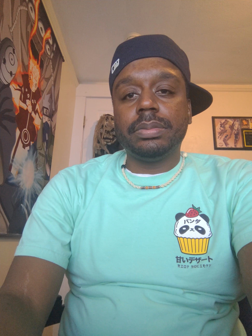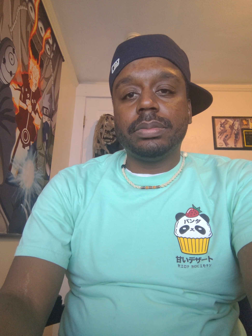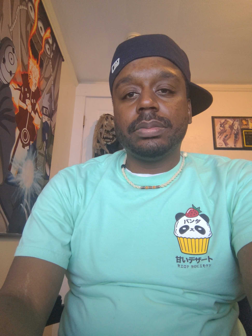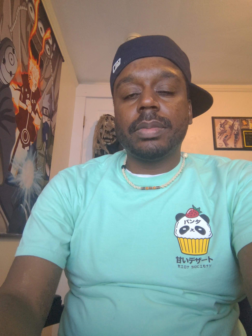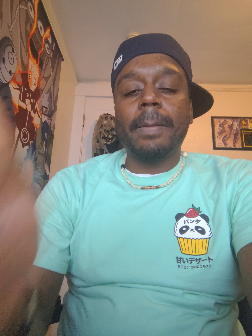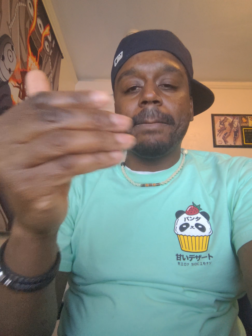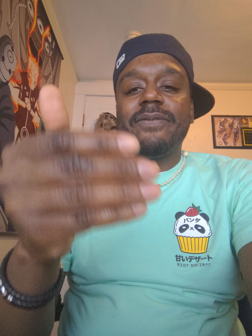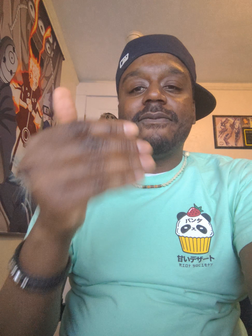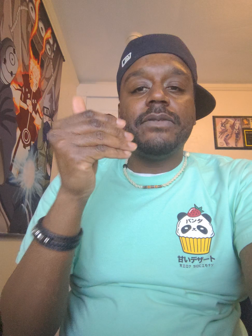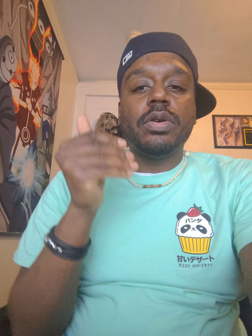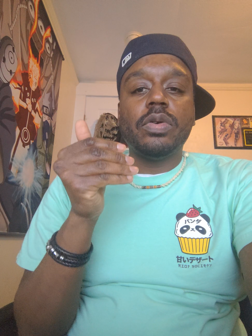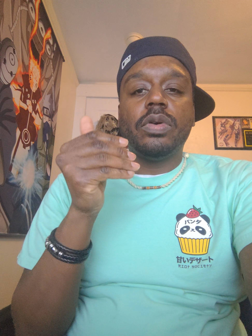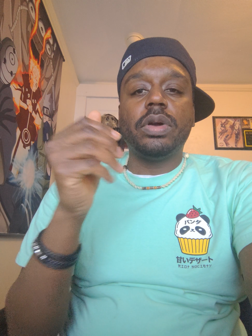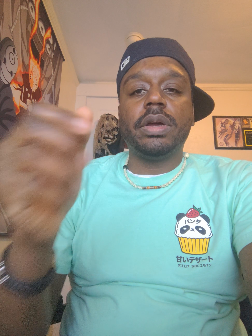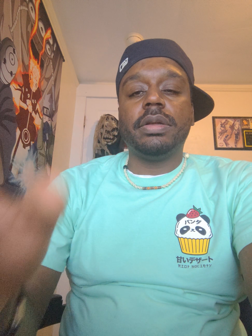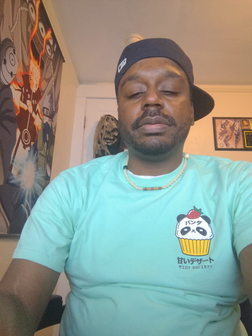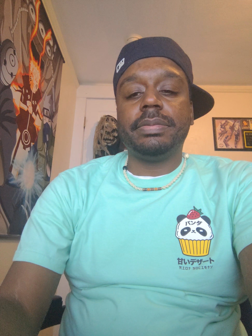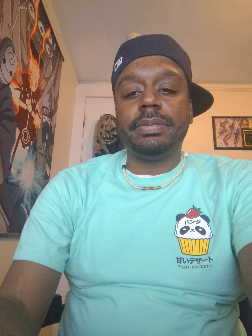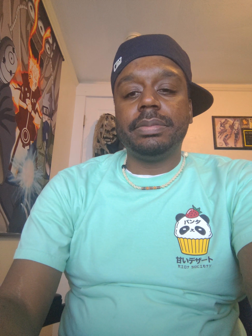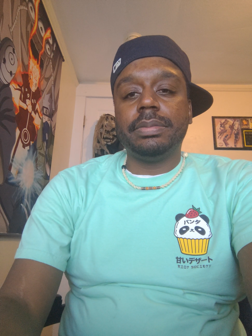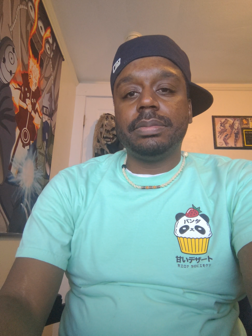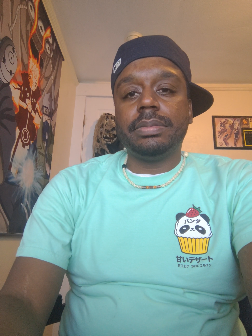before